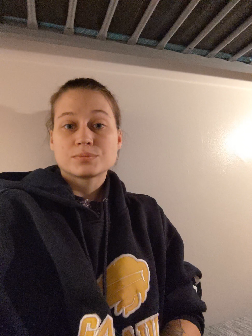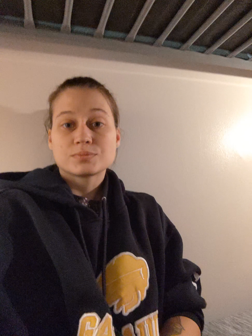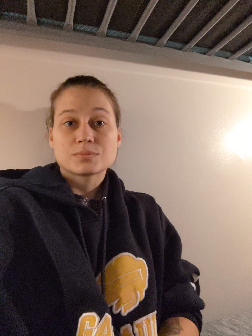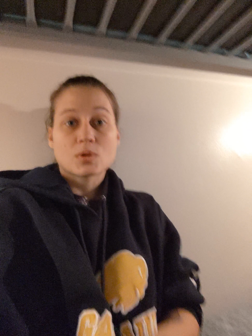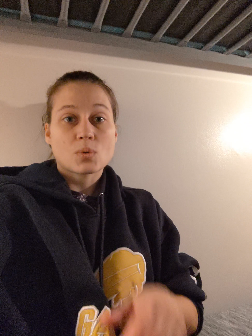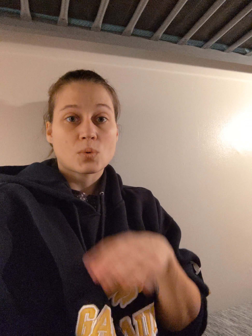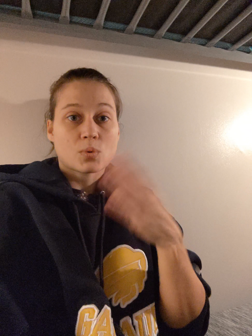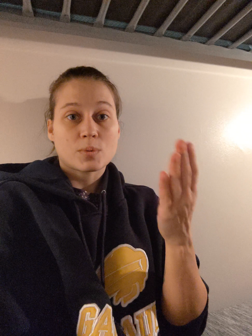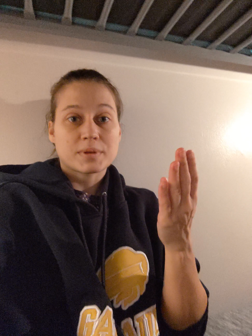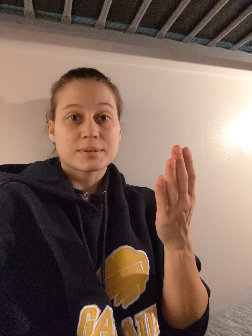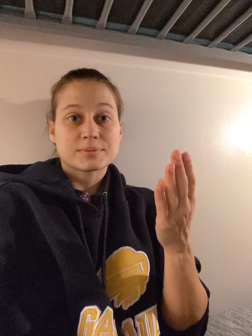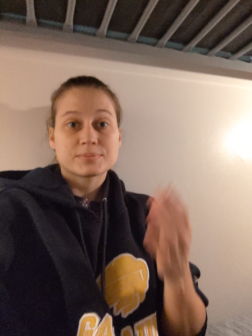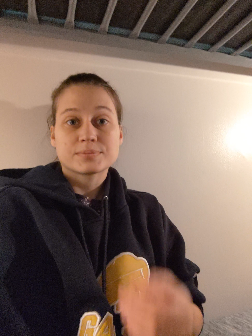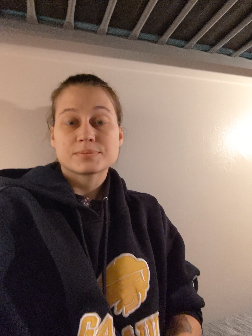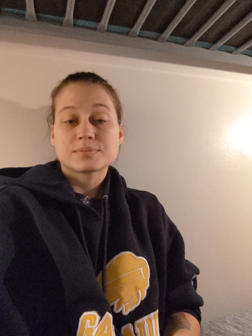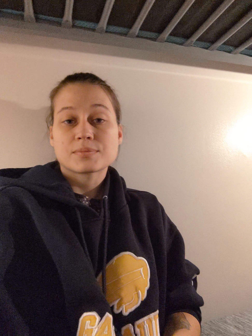open